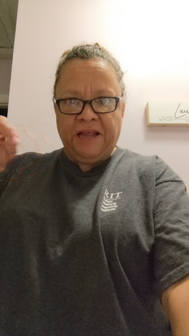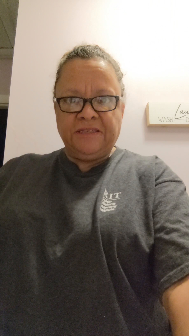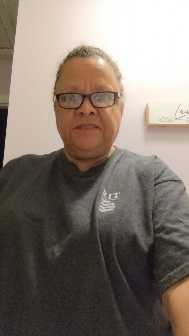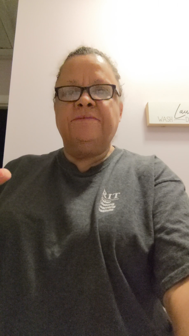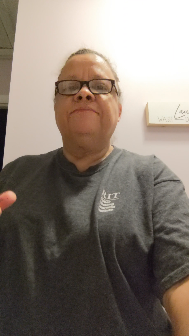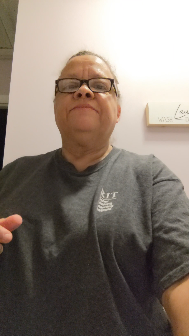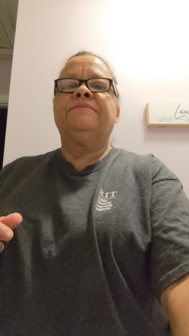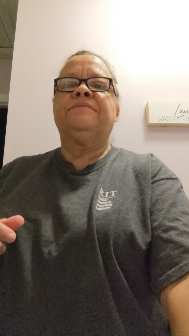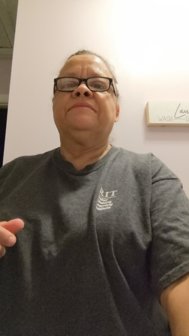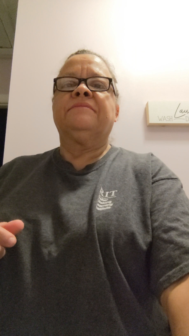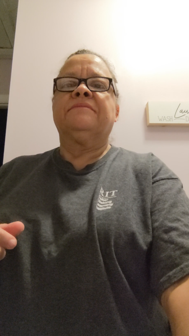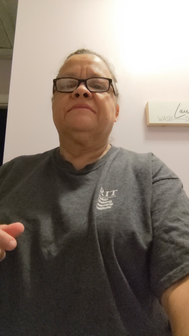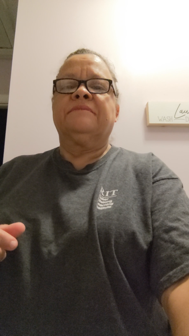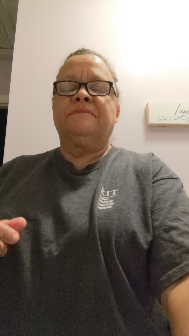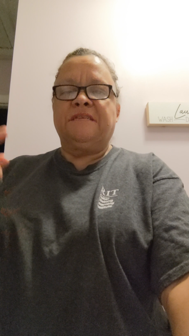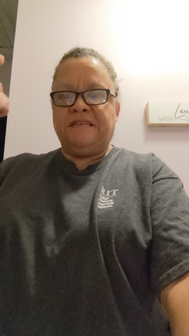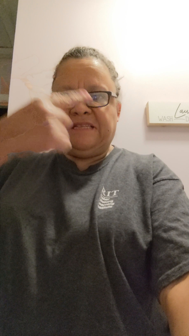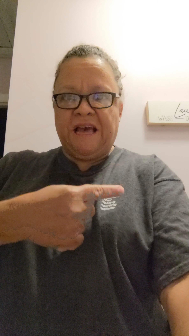day